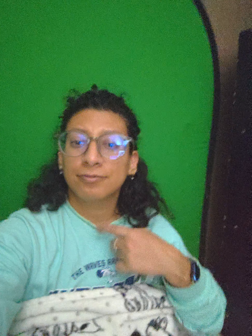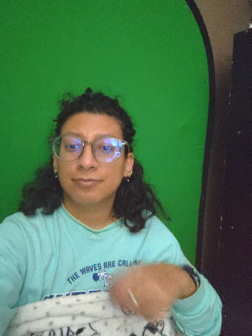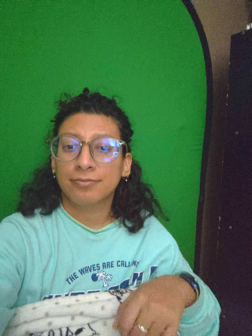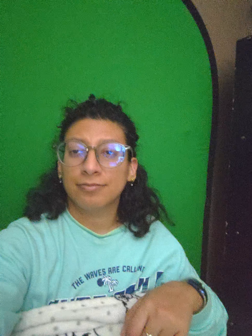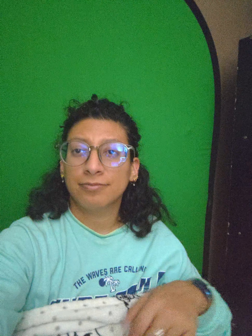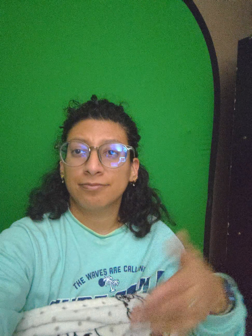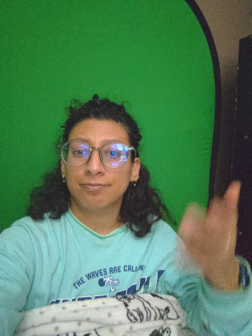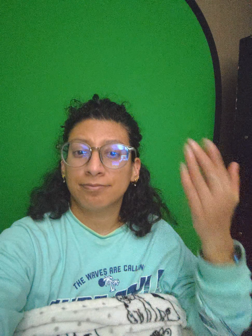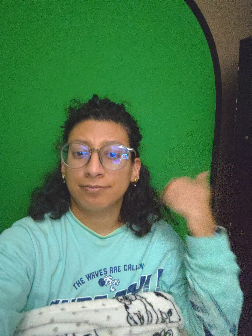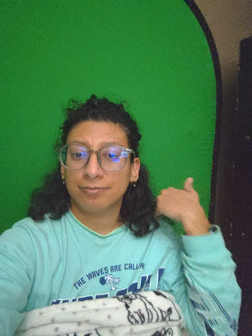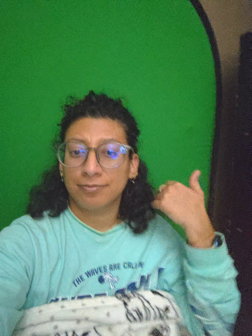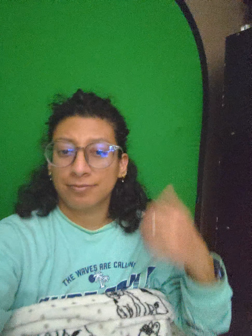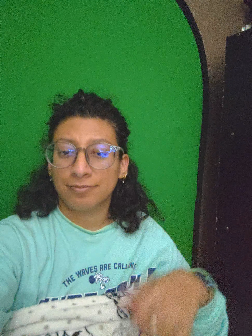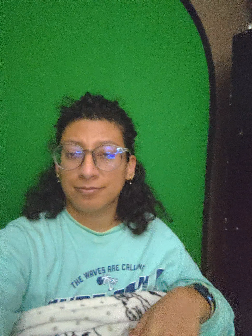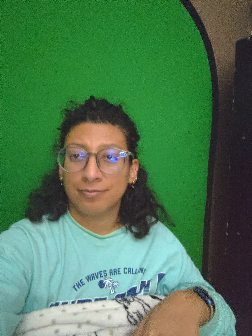before